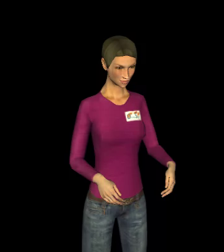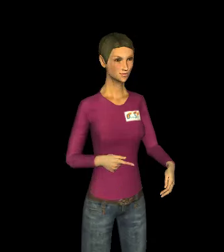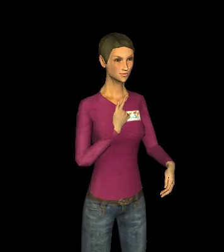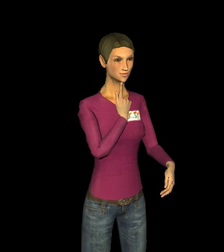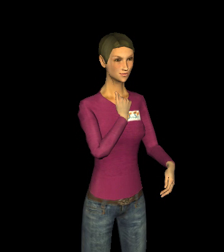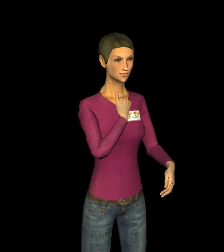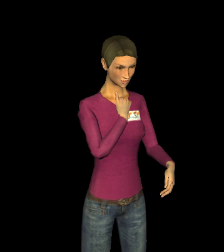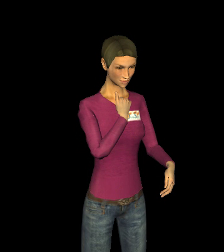يونيو